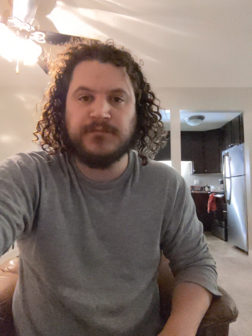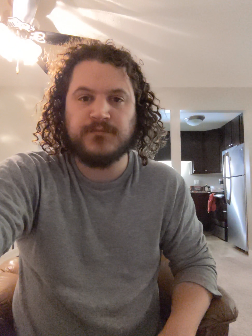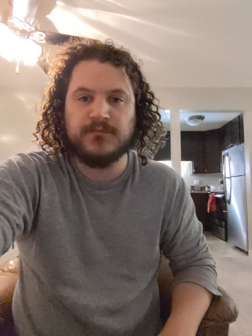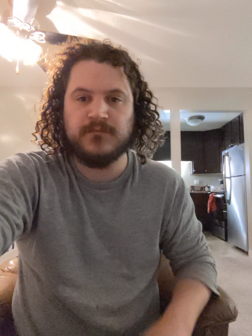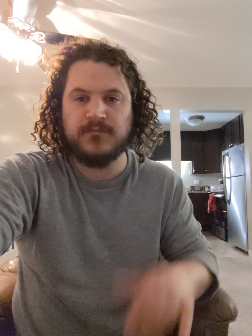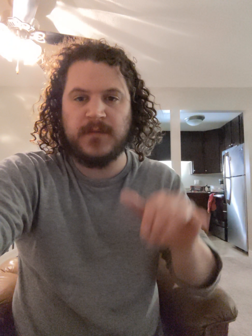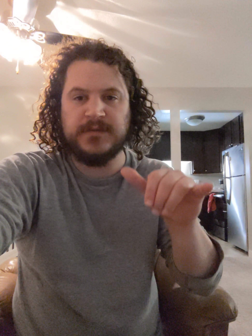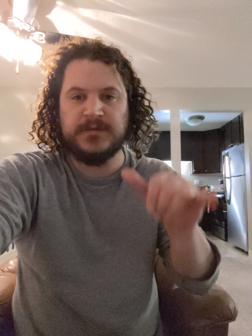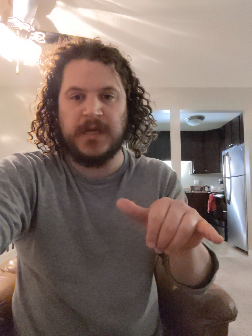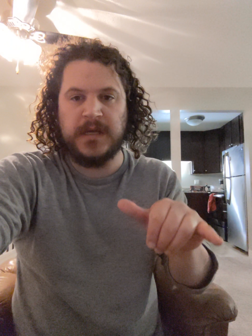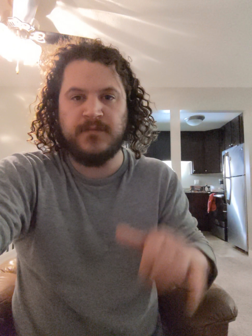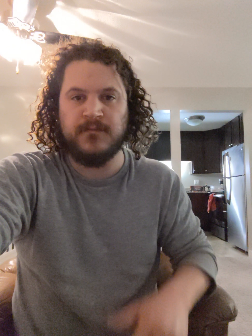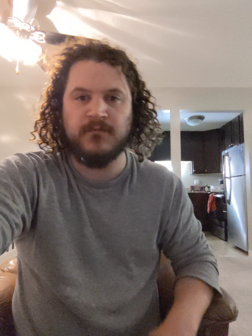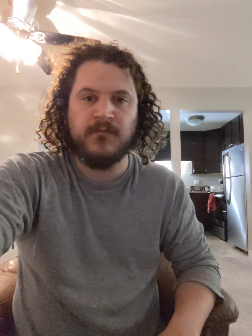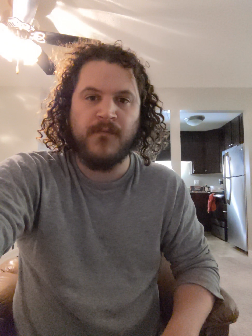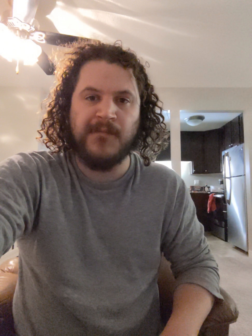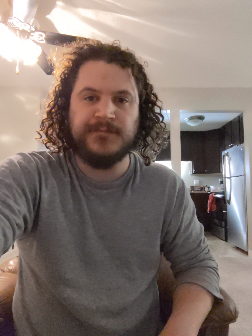stay